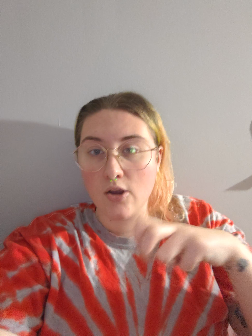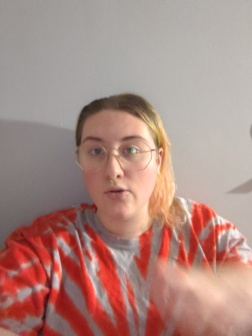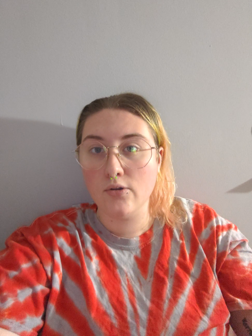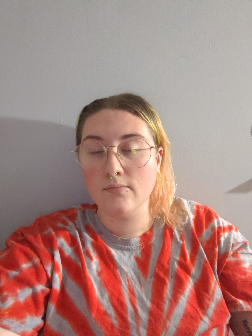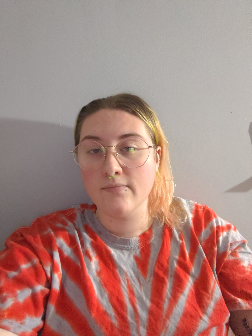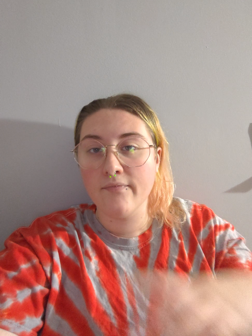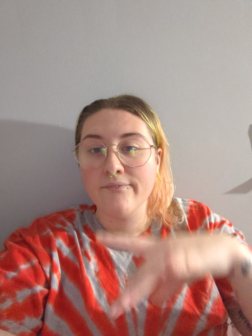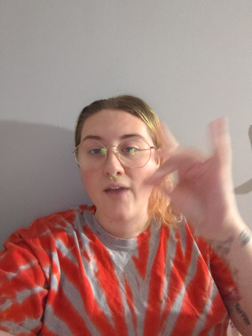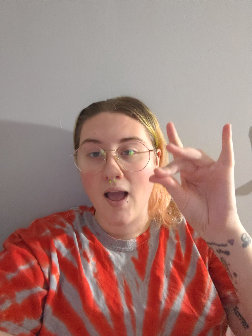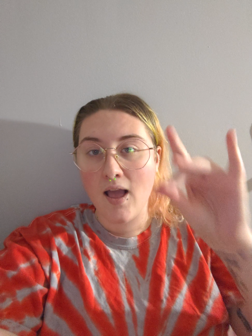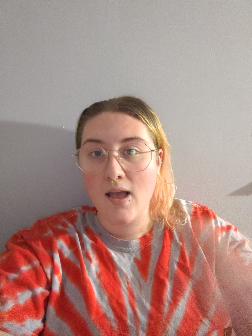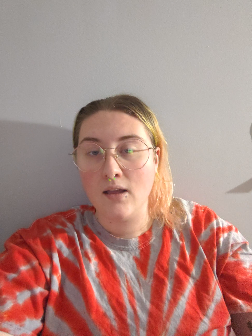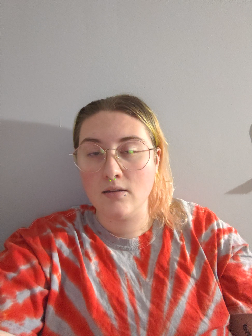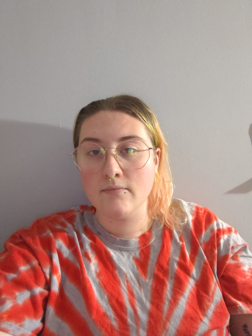find